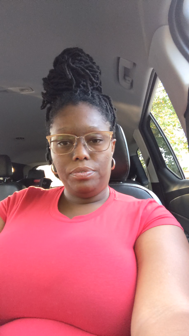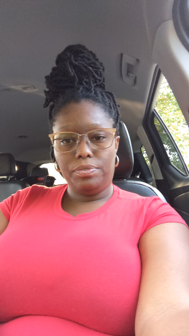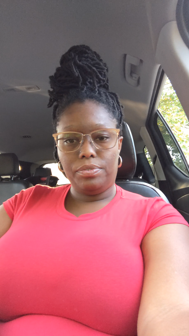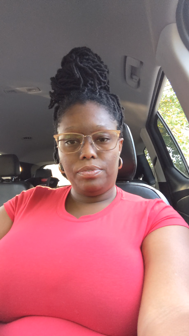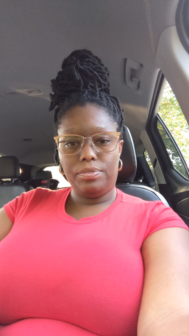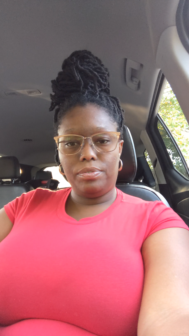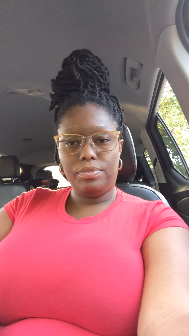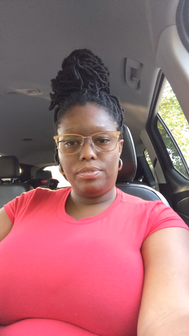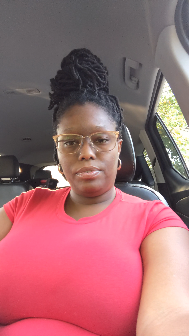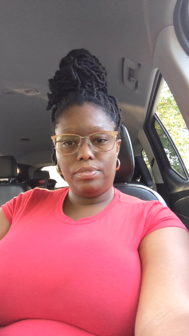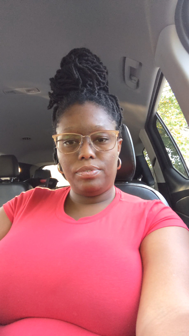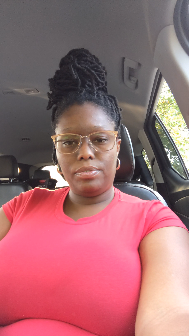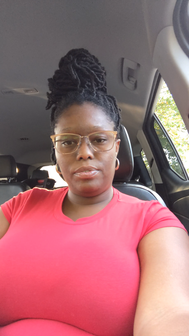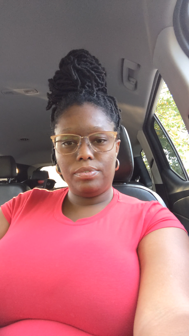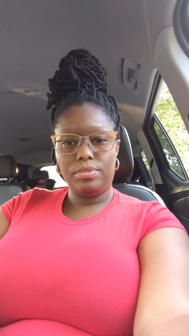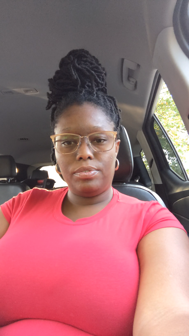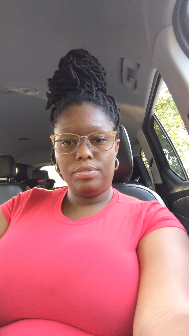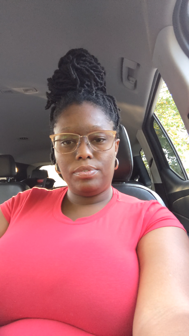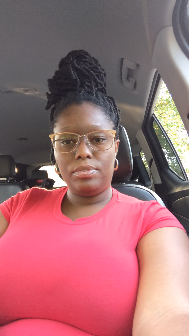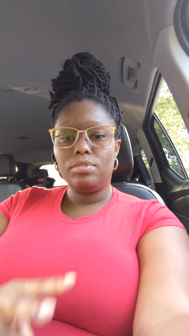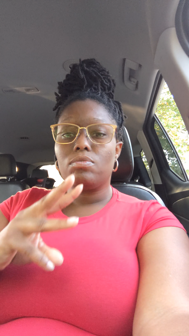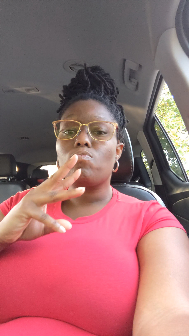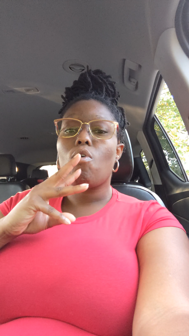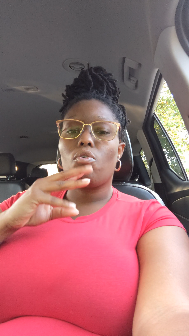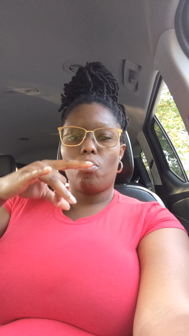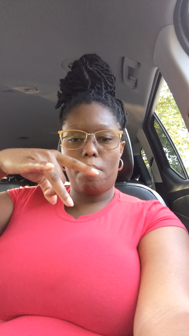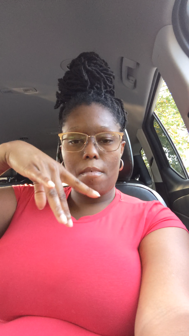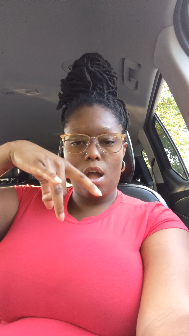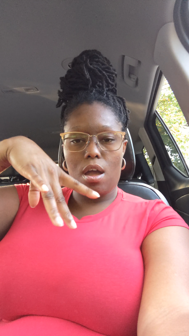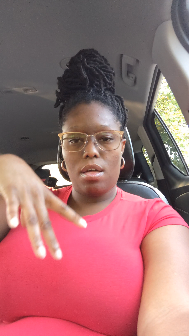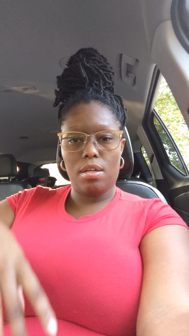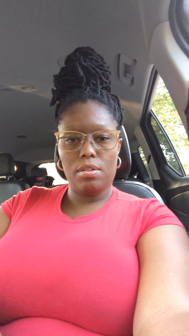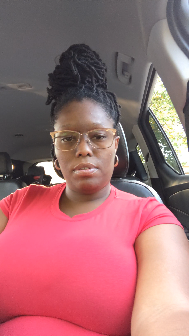melon